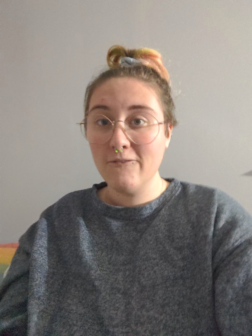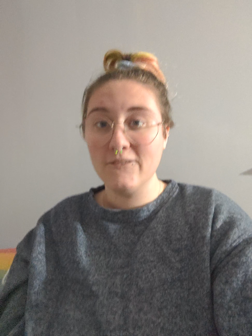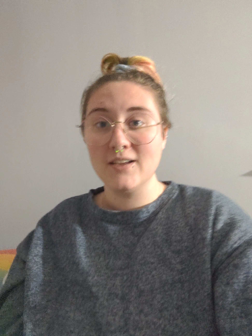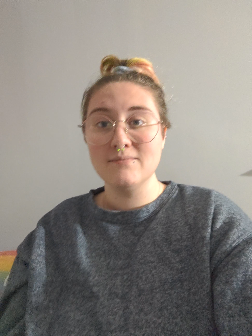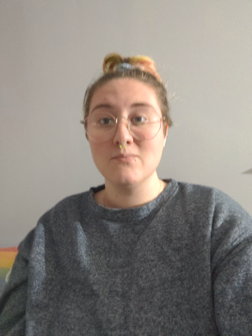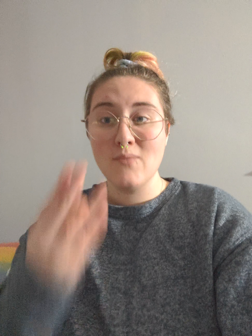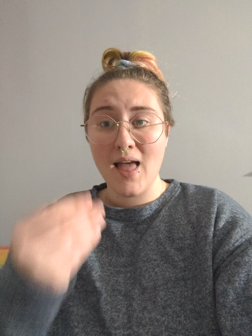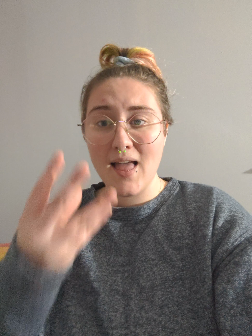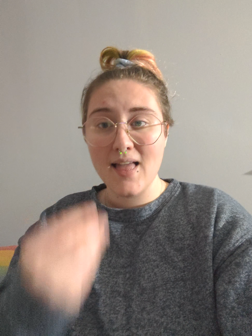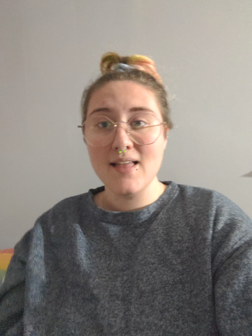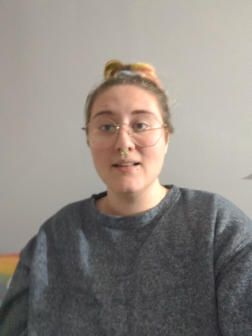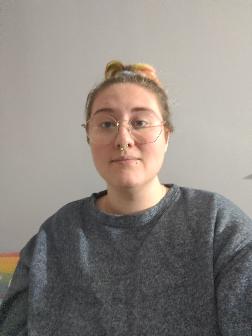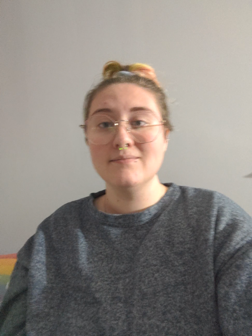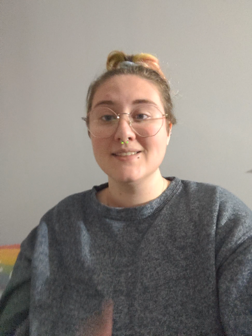wet